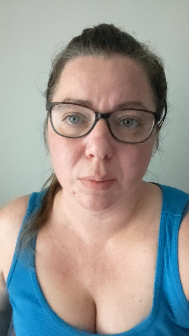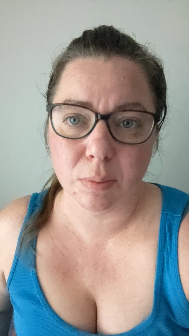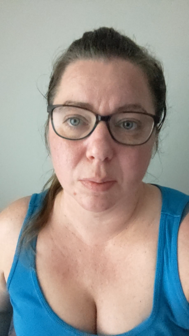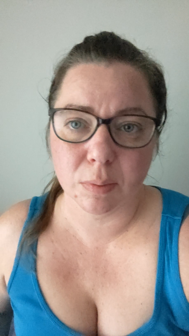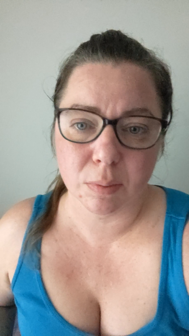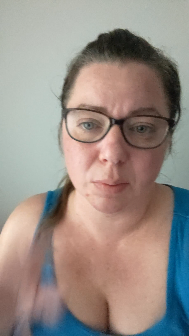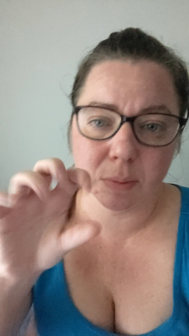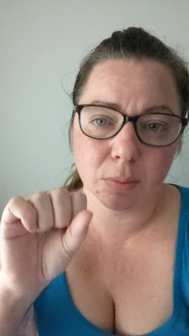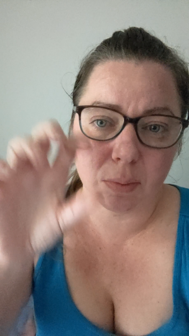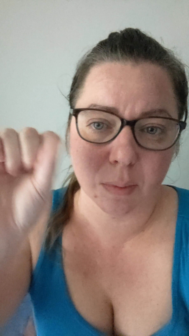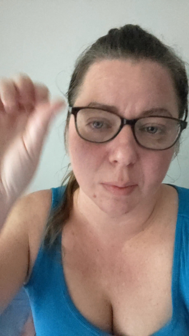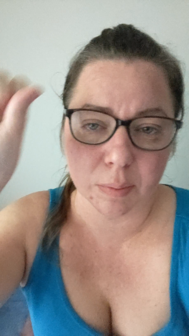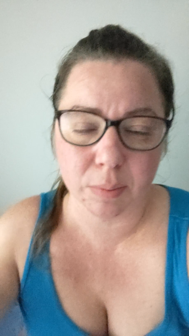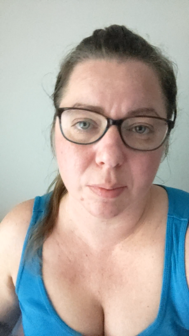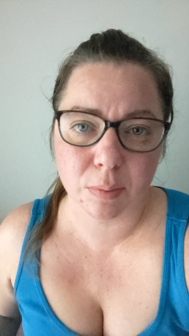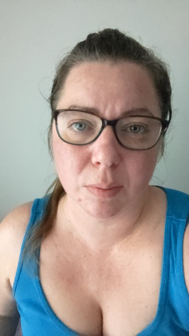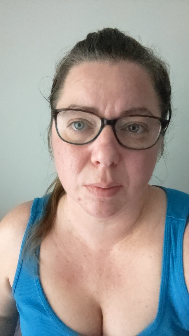climb